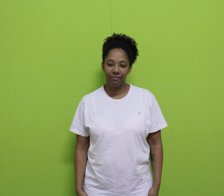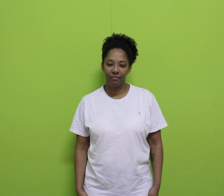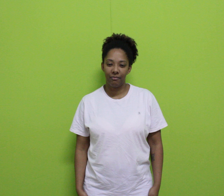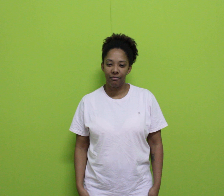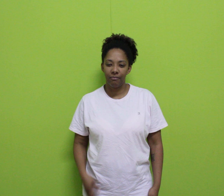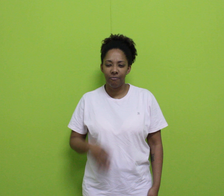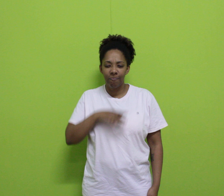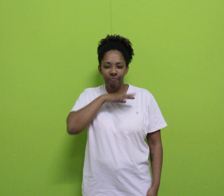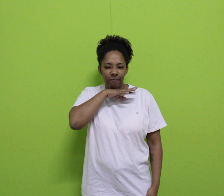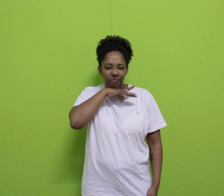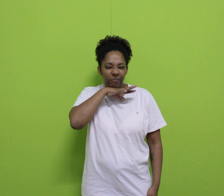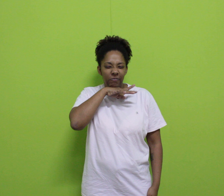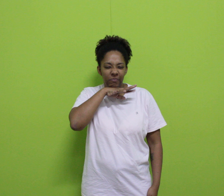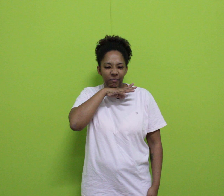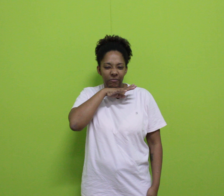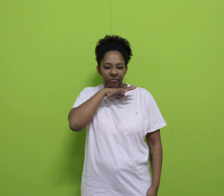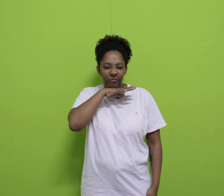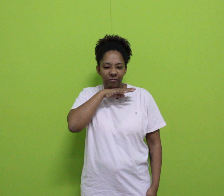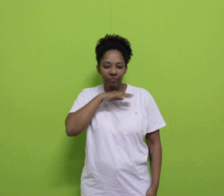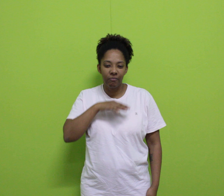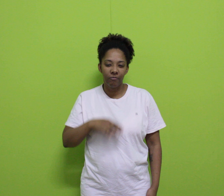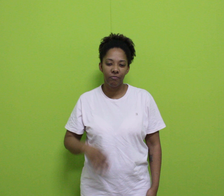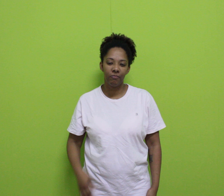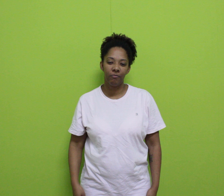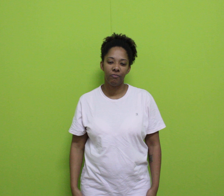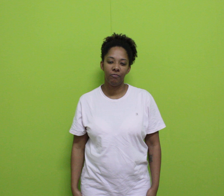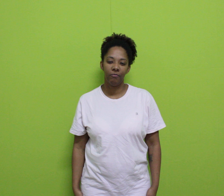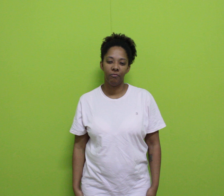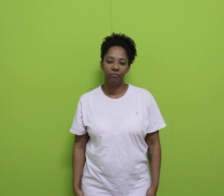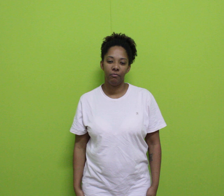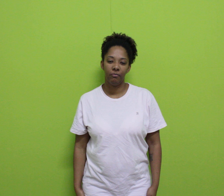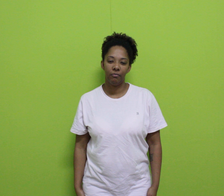ruim